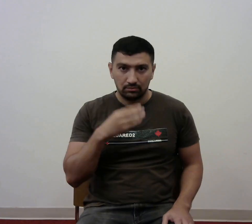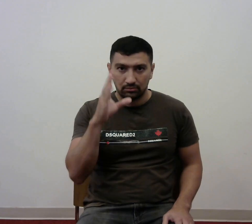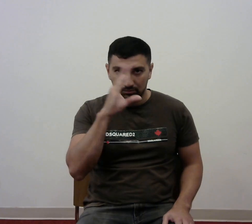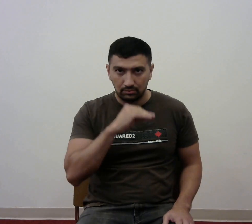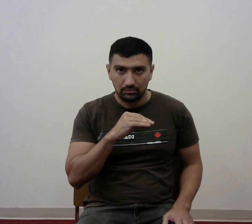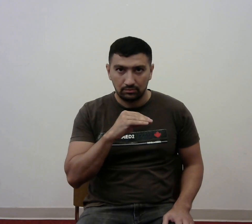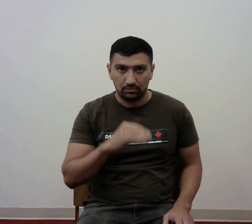bilər